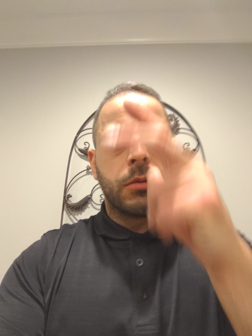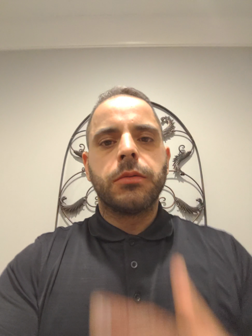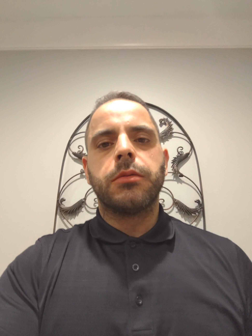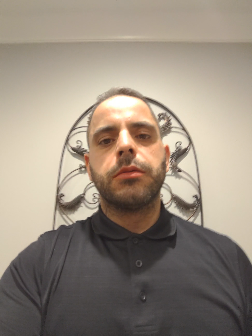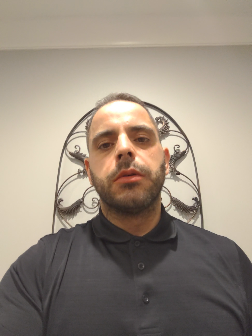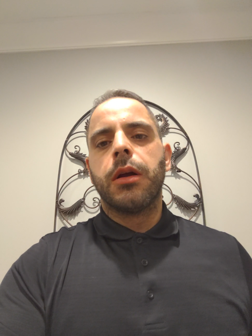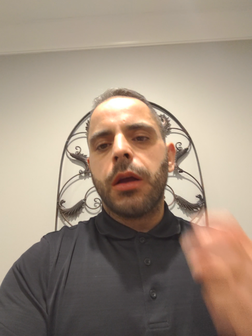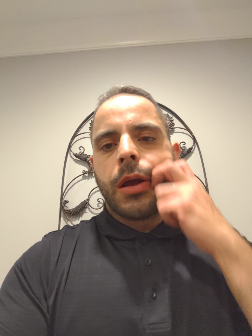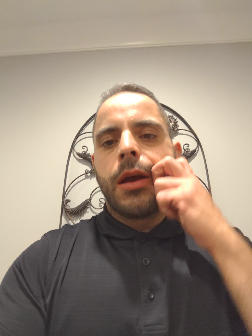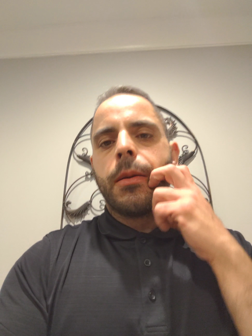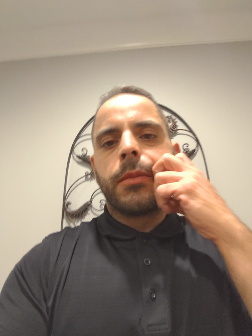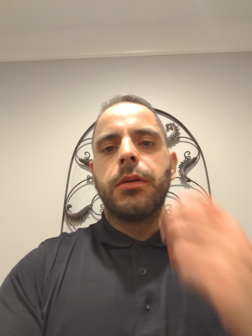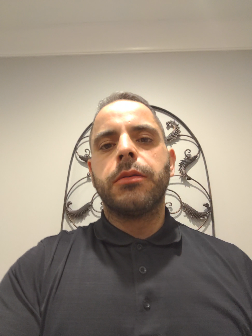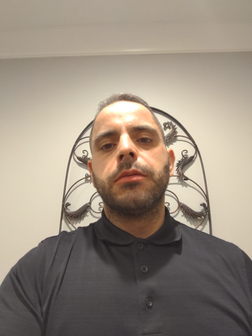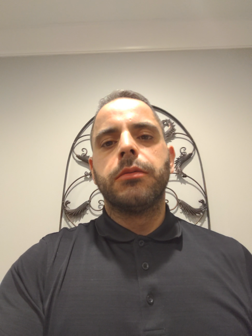gum